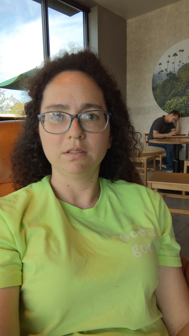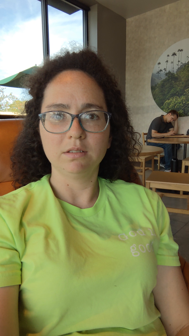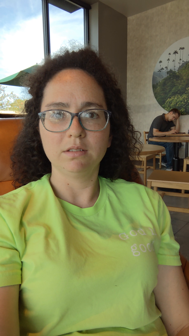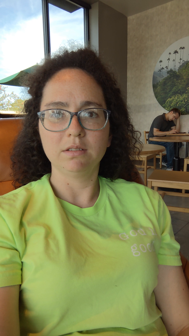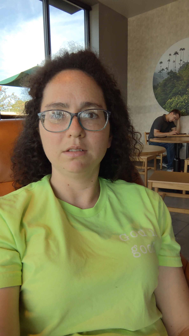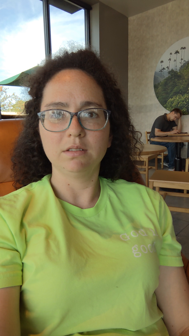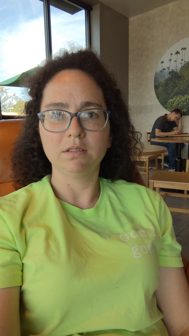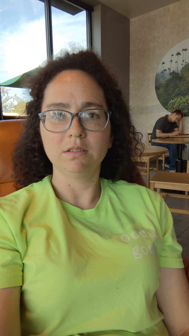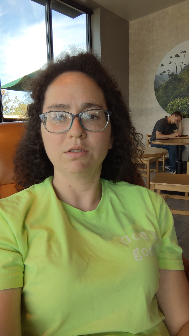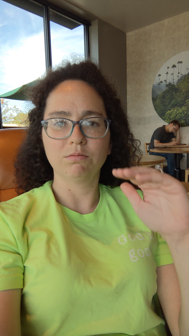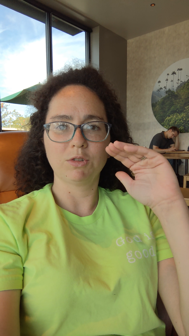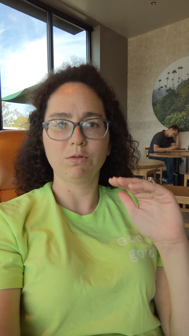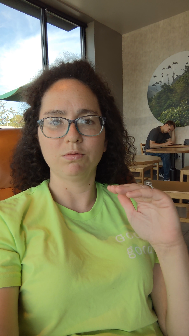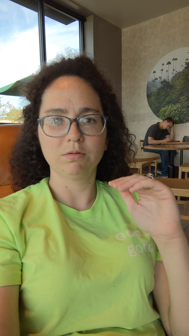little